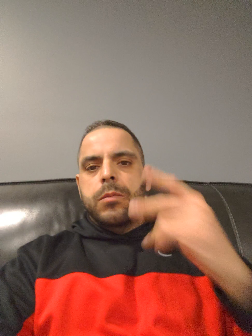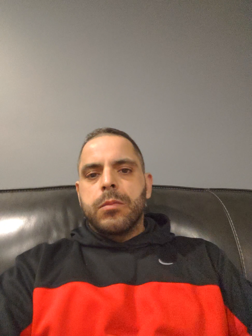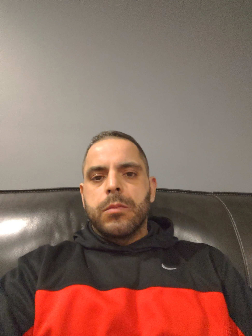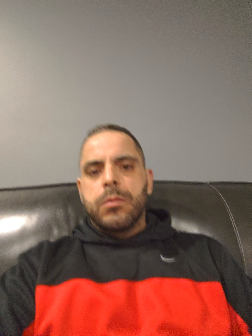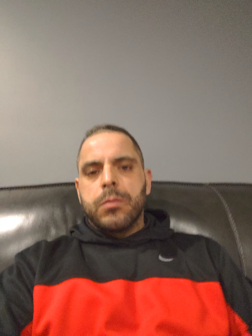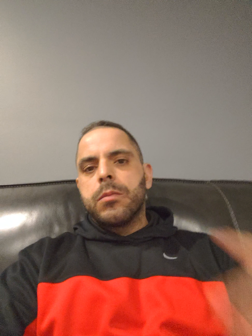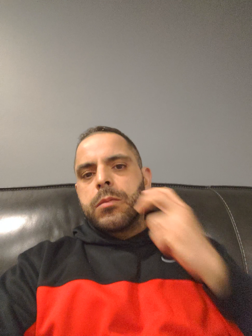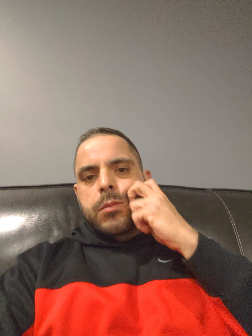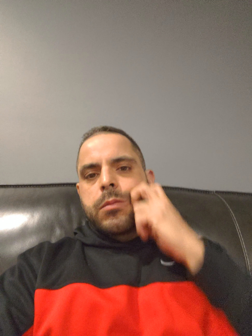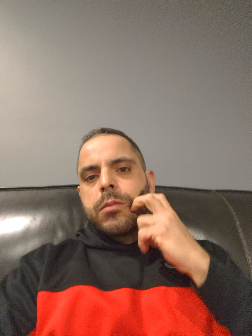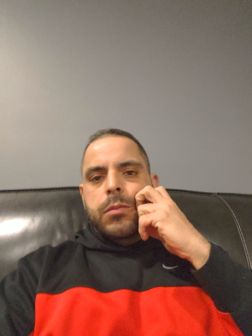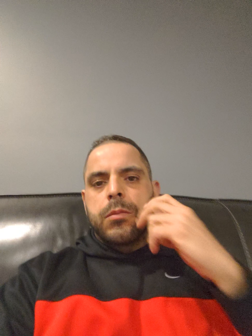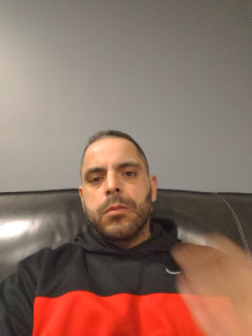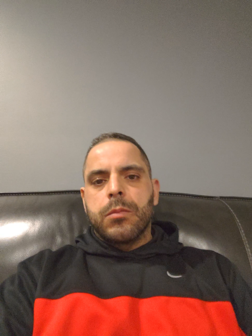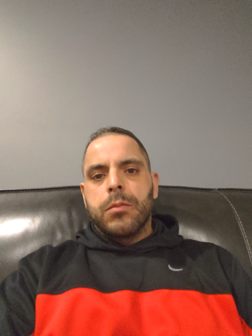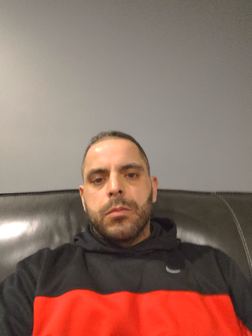gum